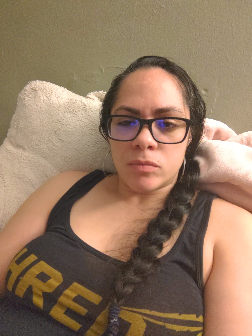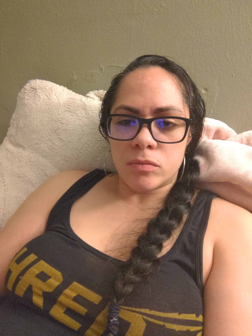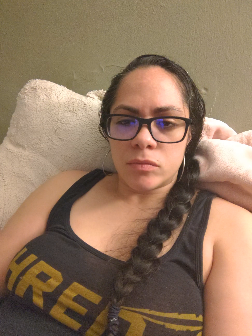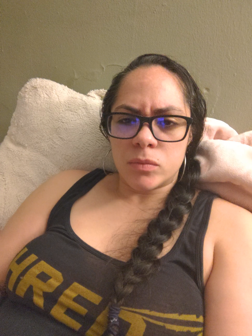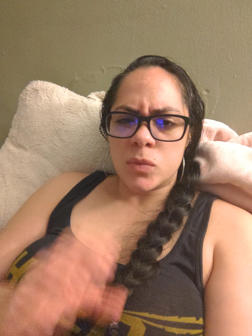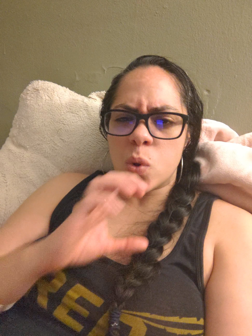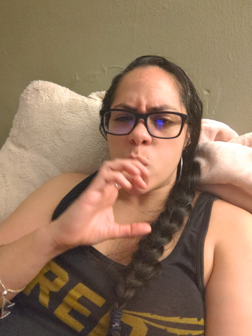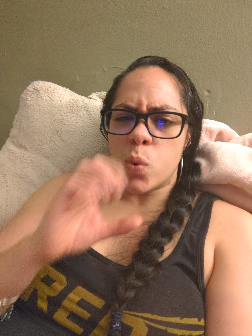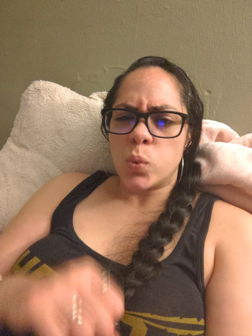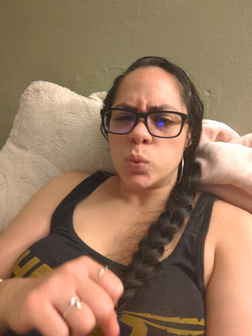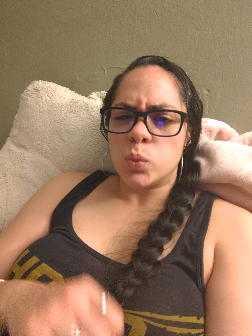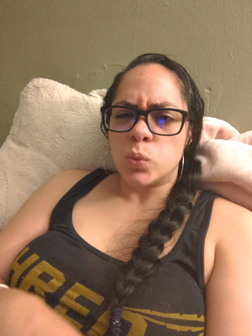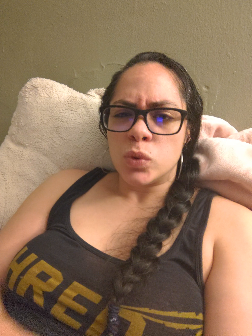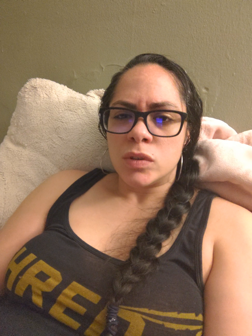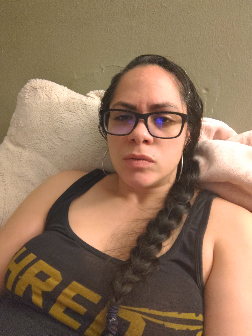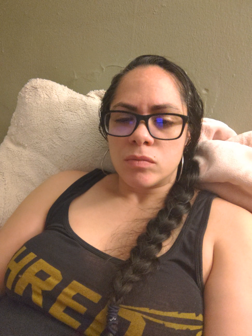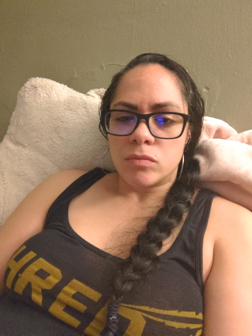old